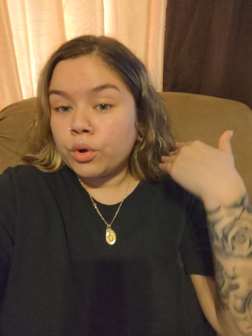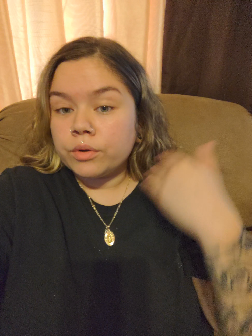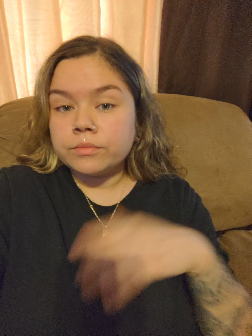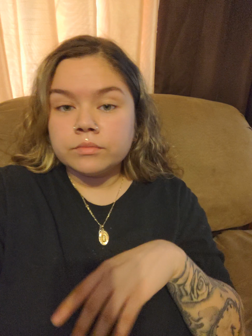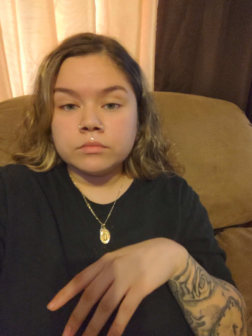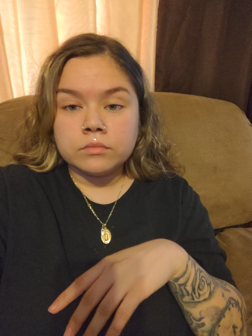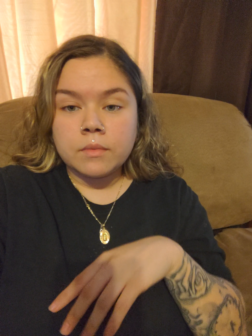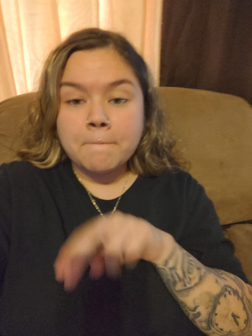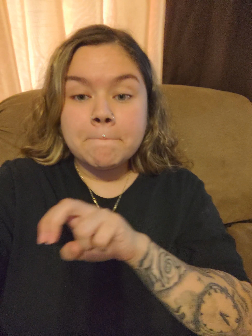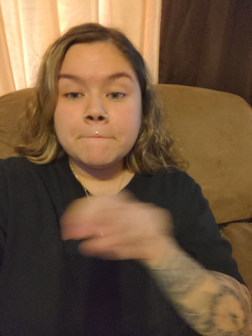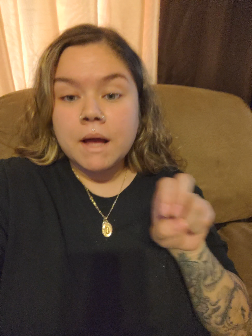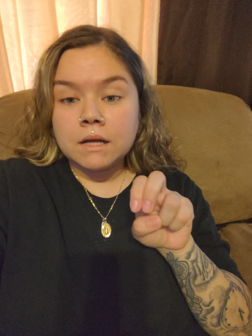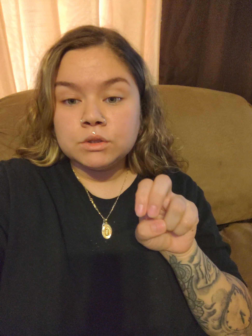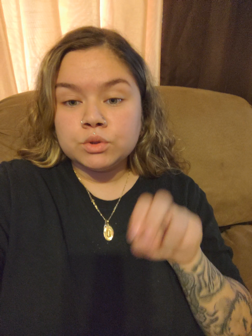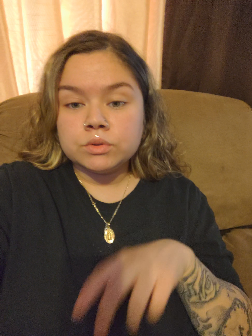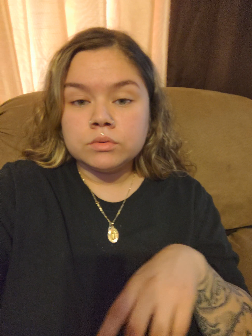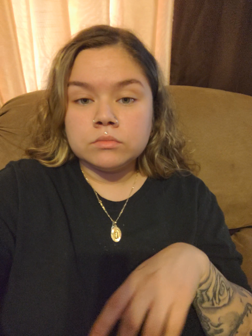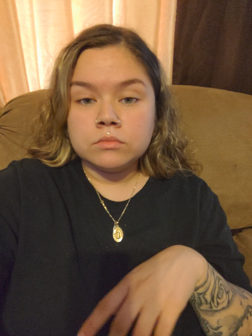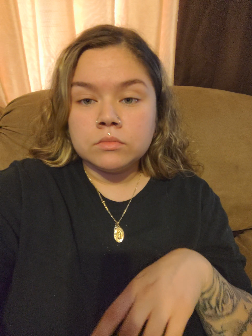bench